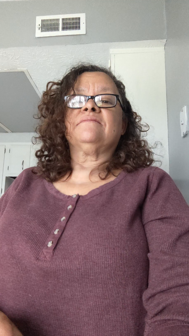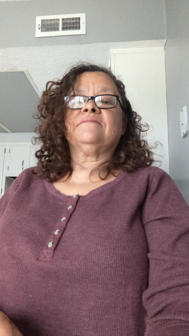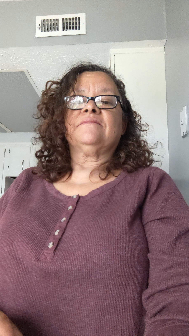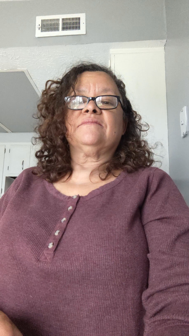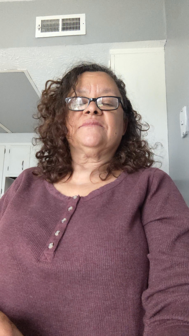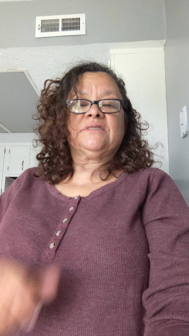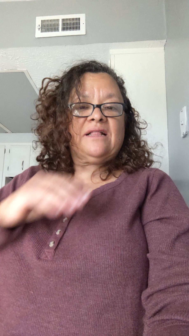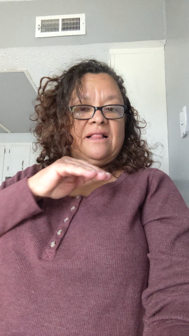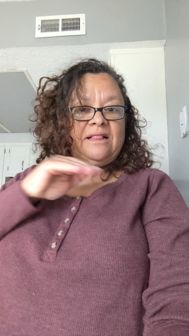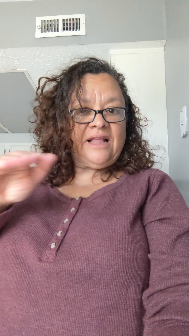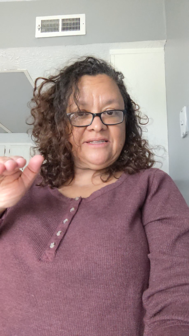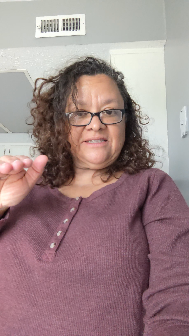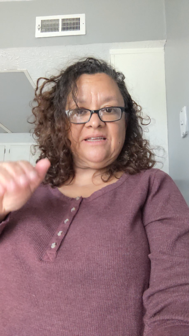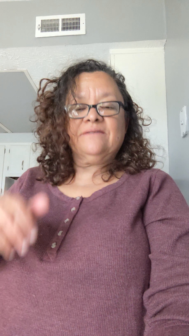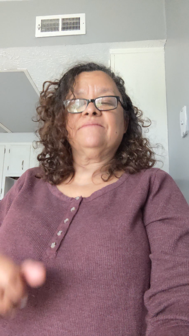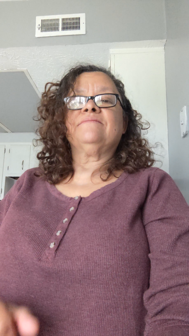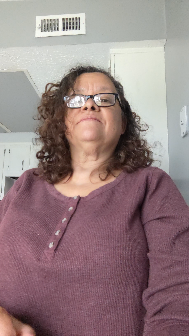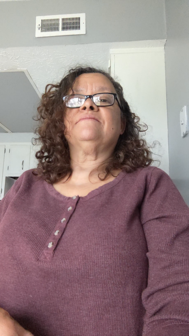nice